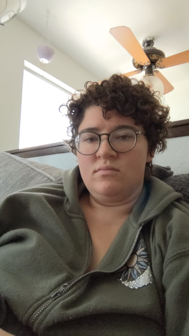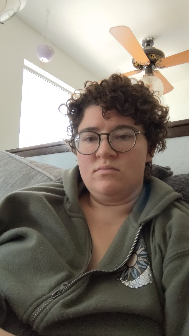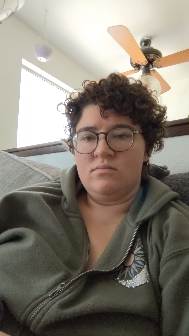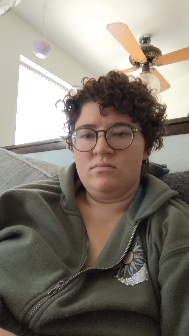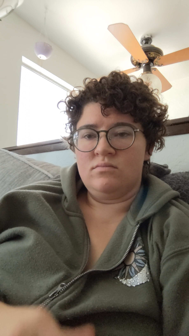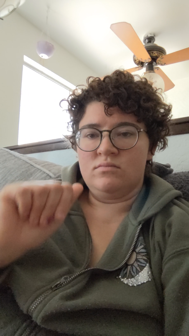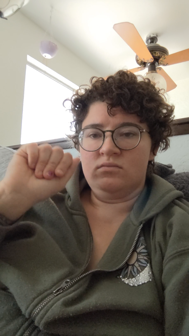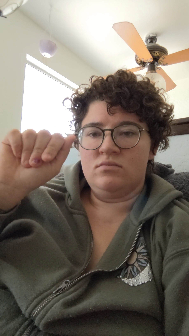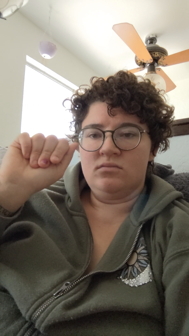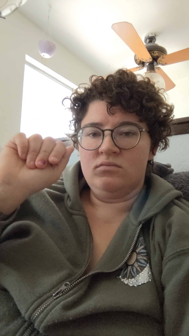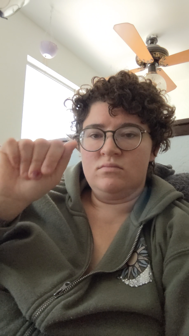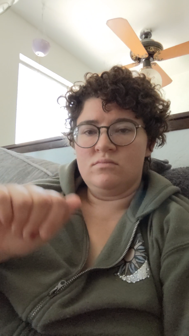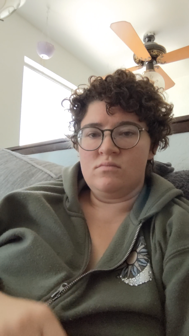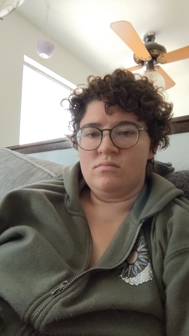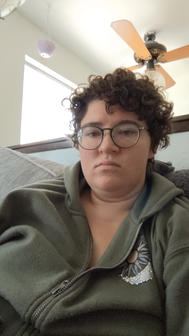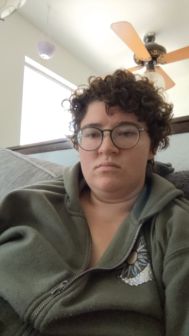knock